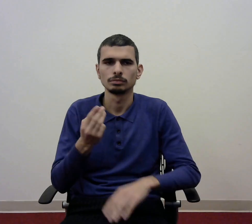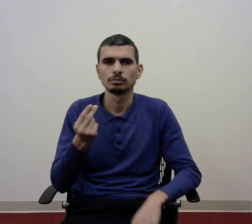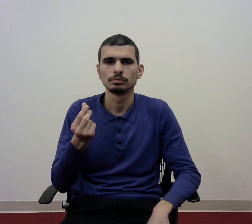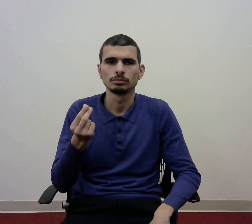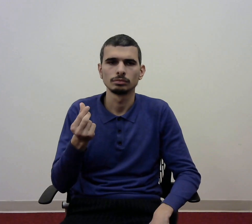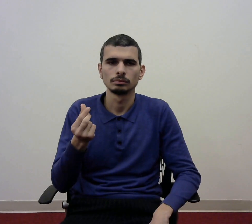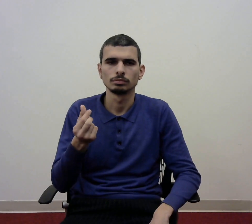pul